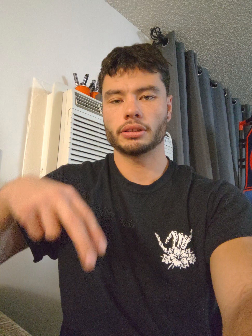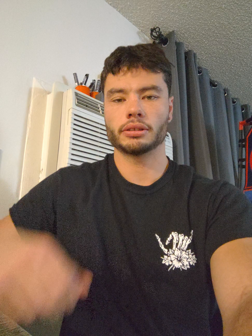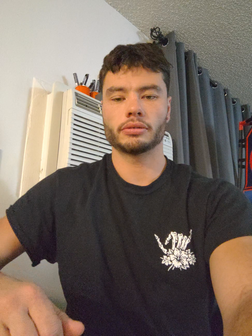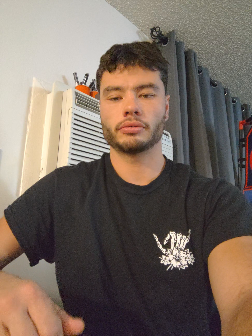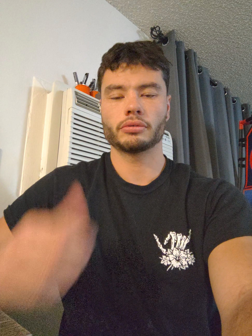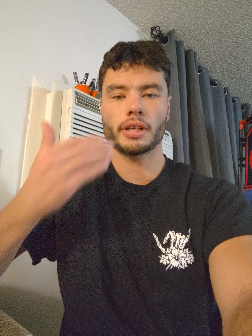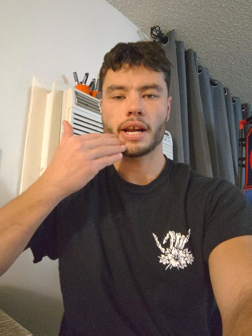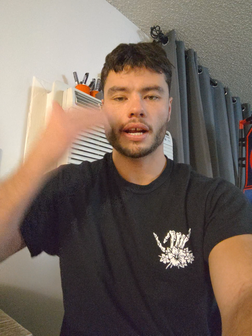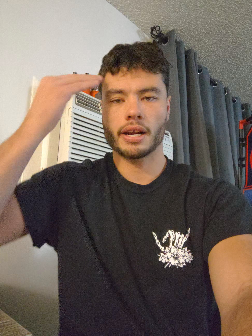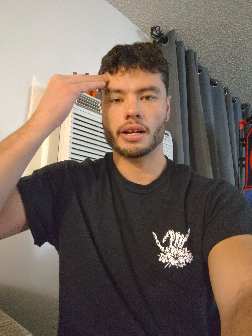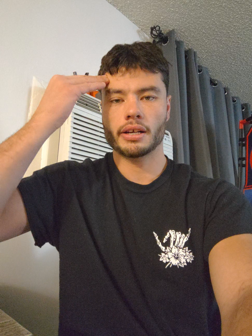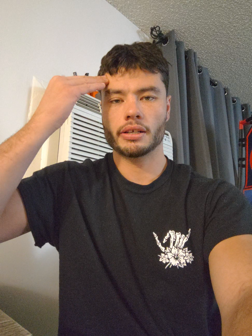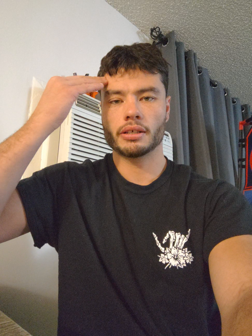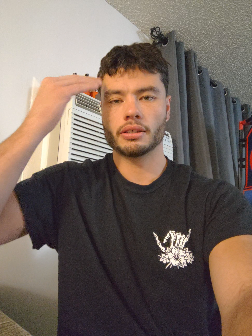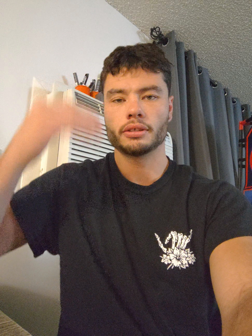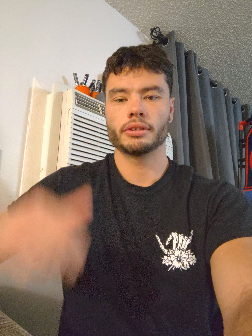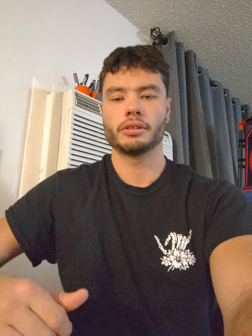head